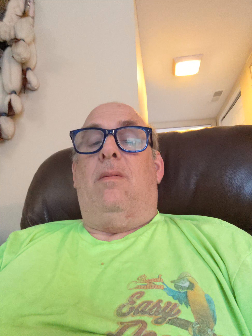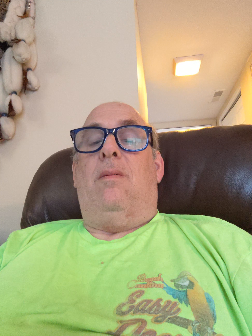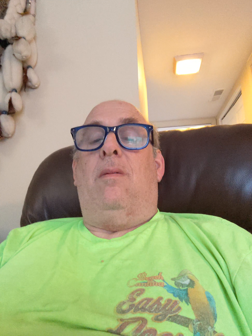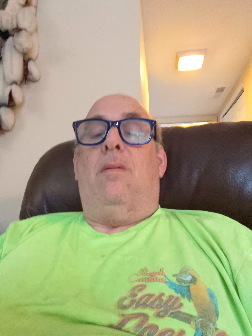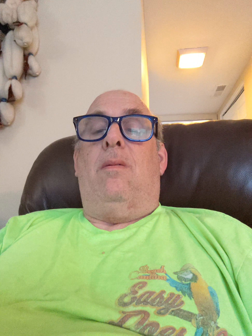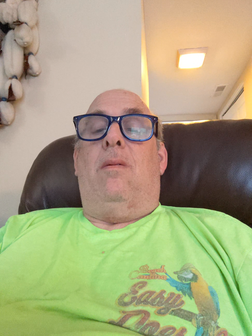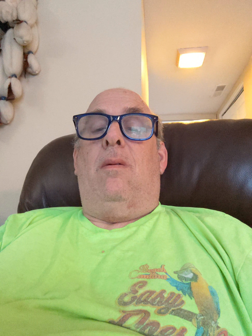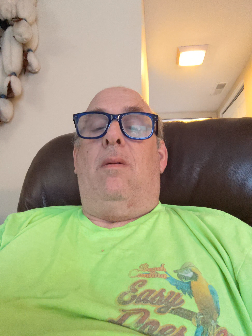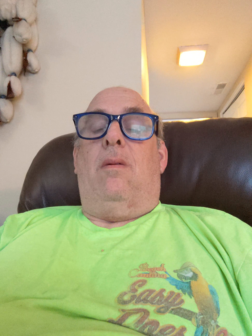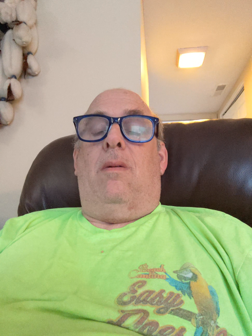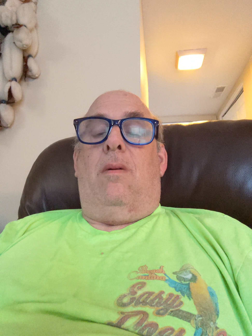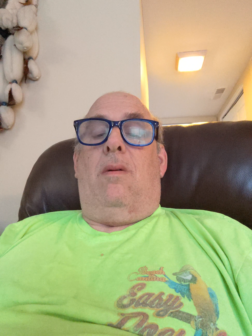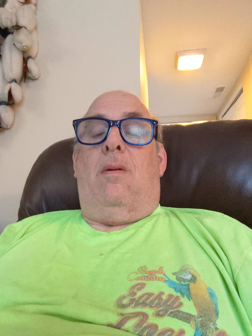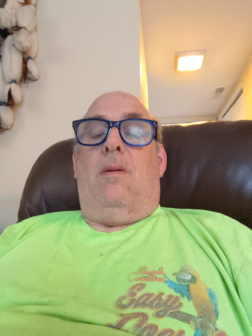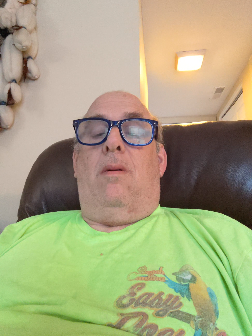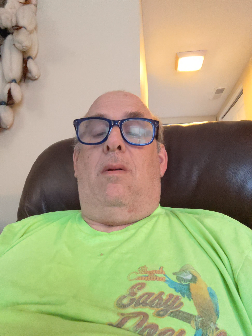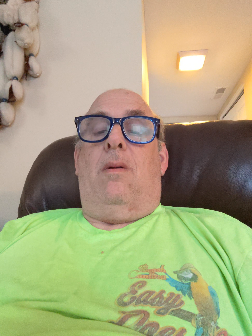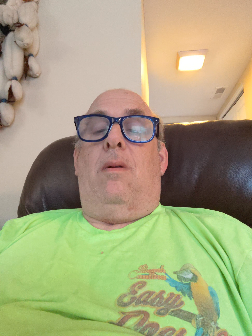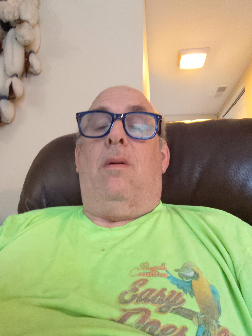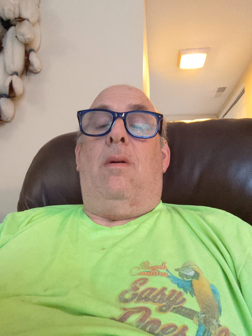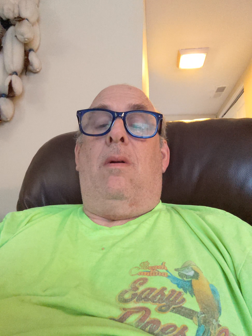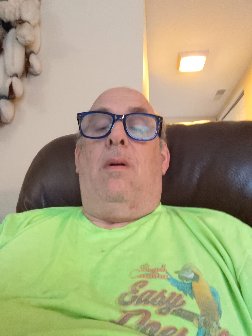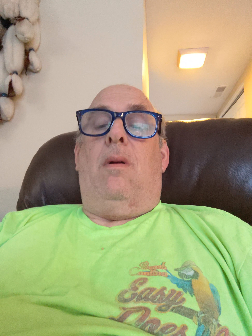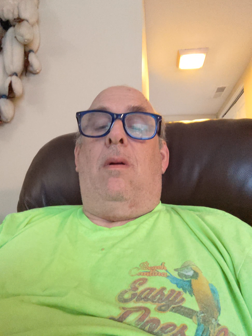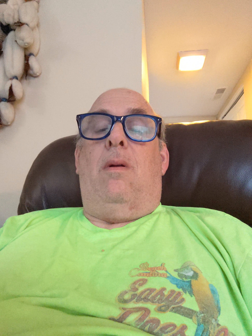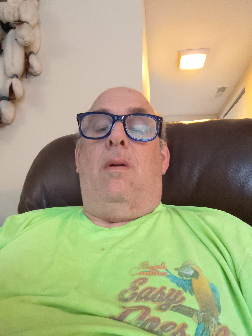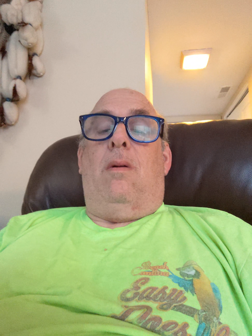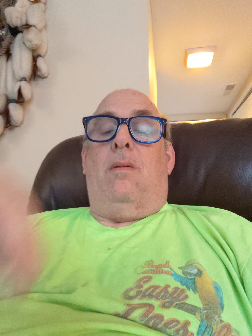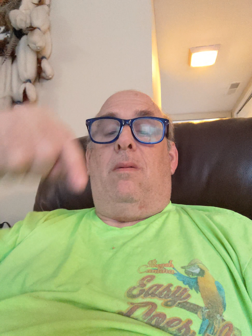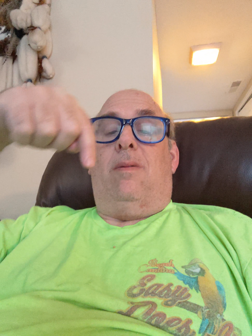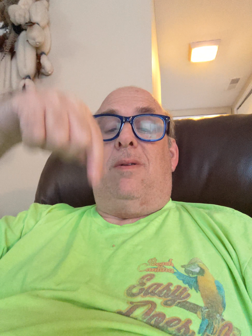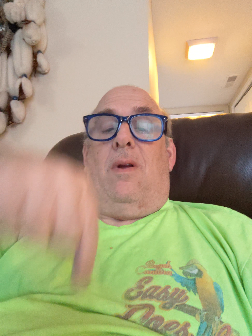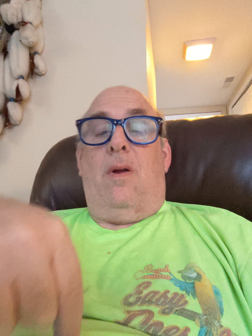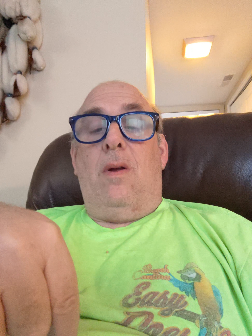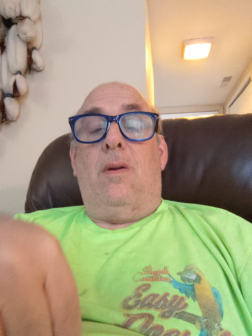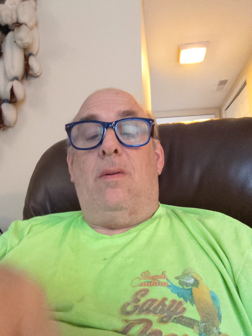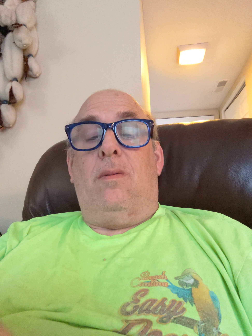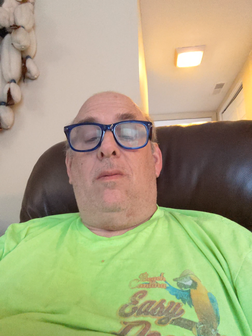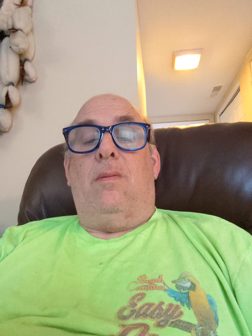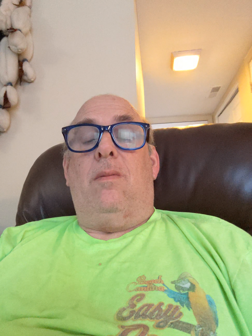down